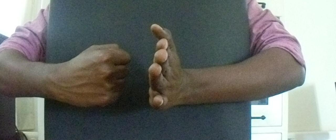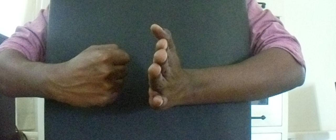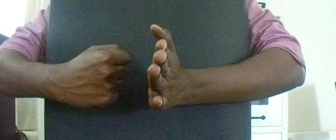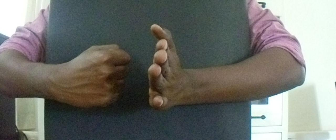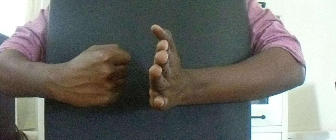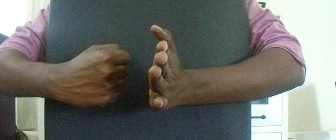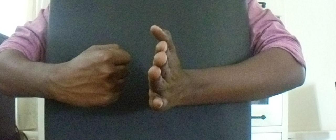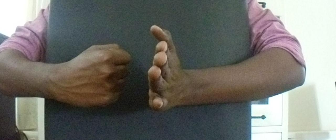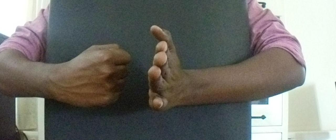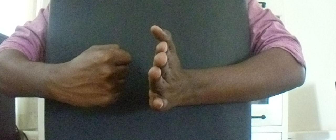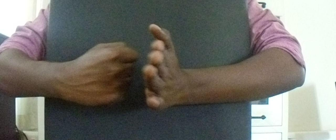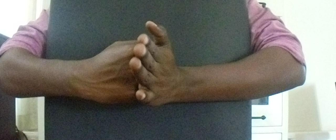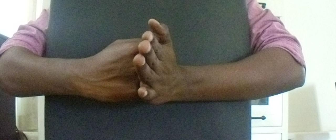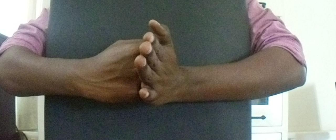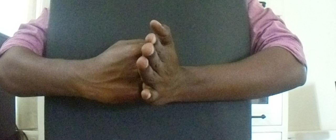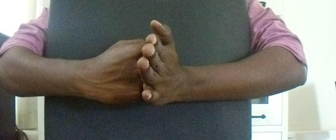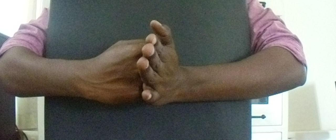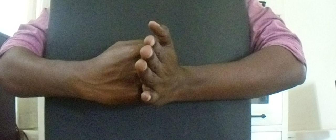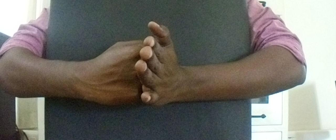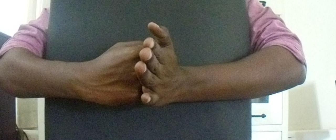accident